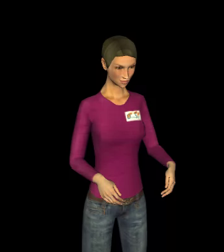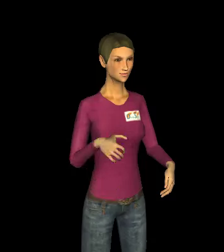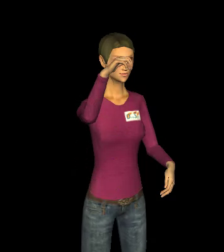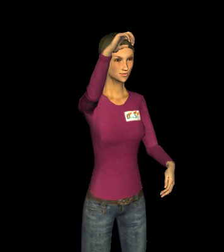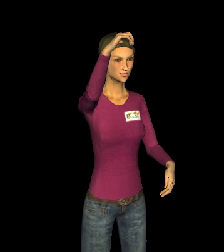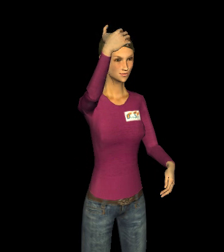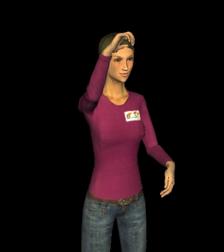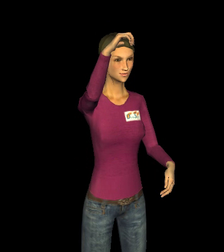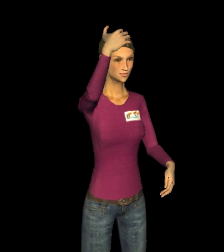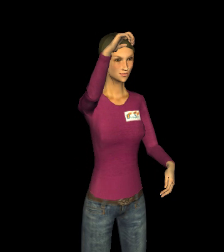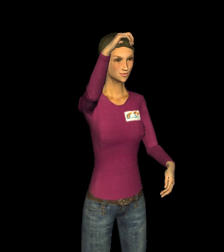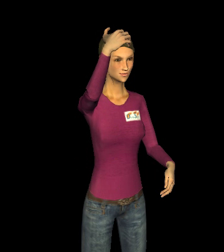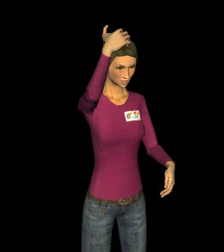شمس